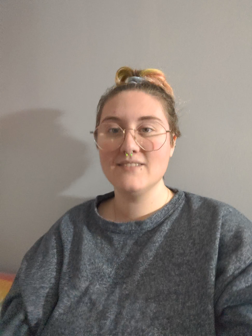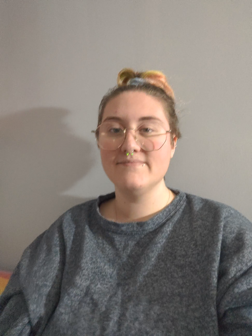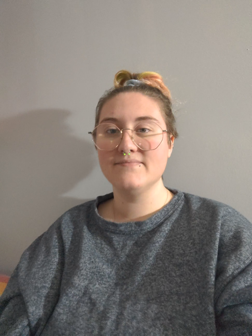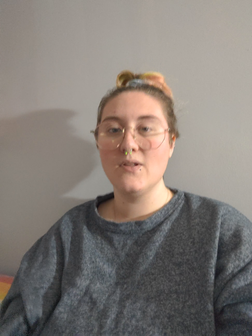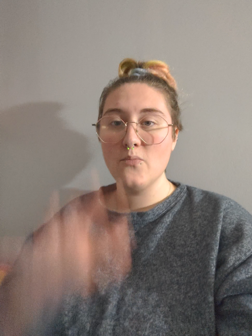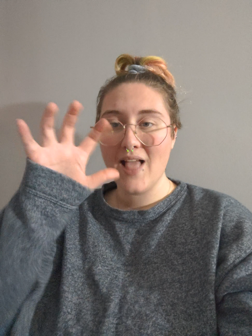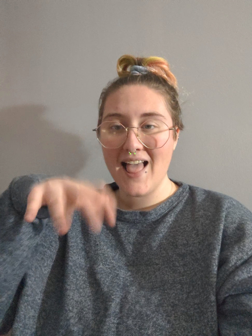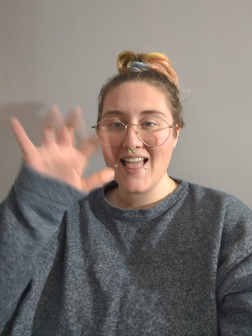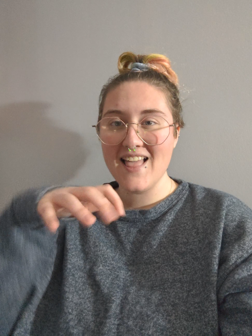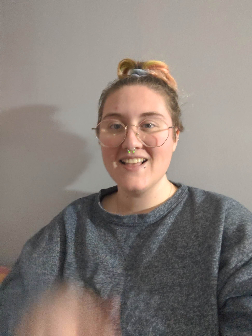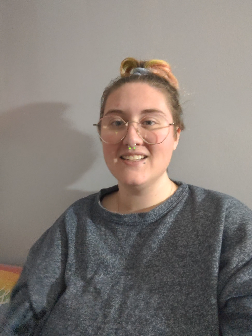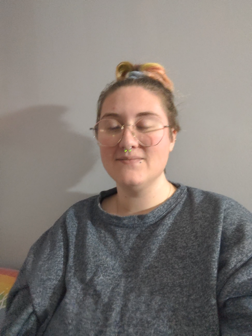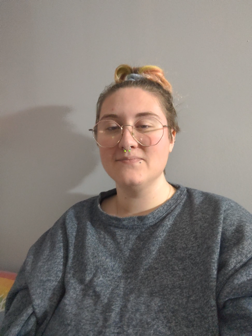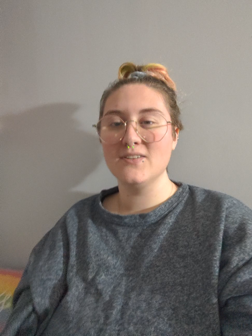rain